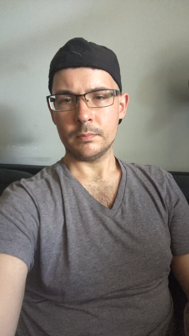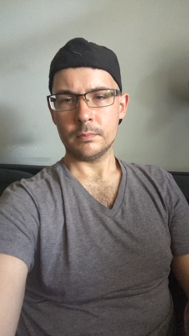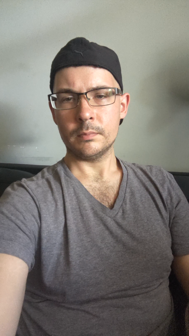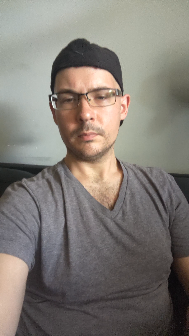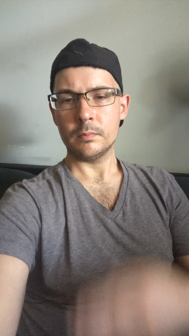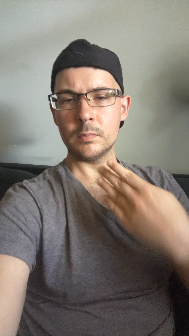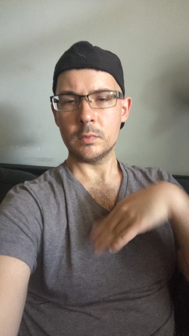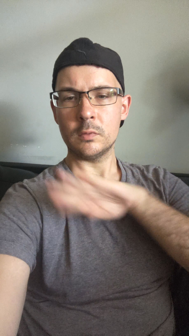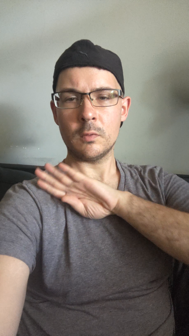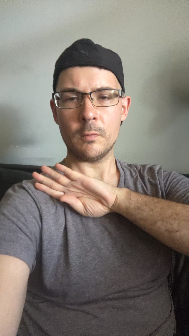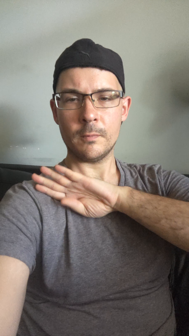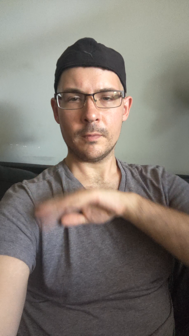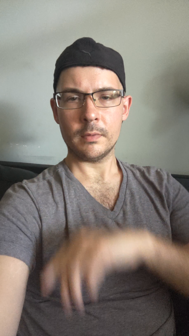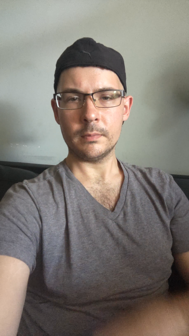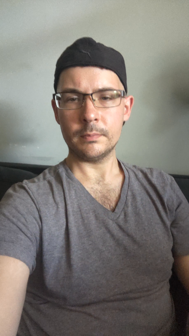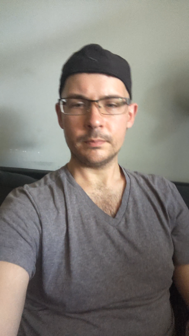scarf